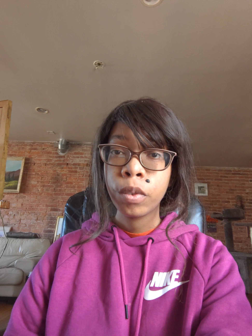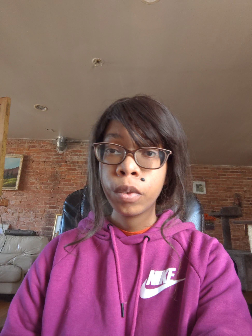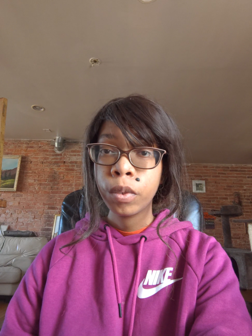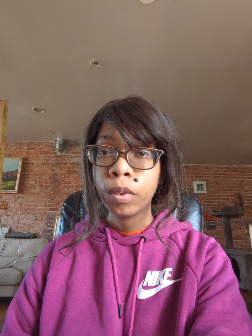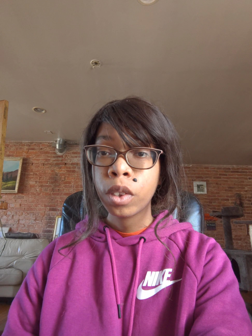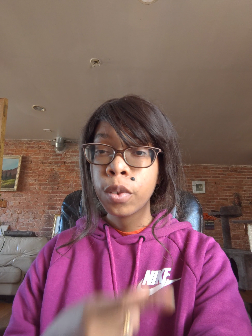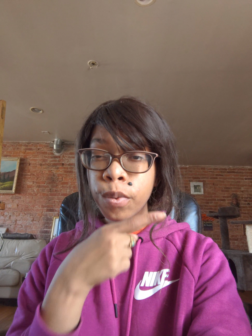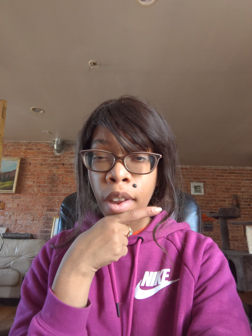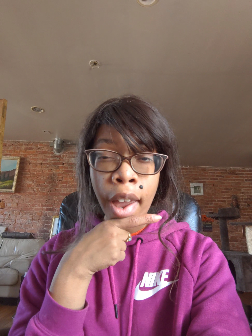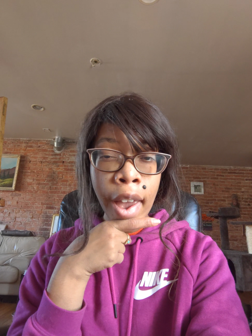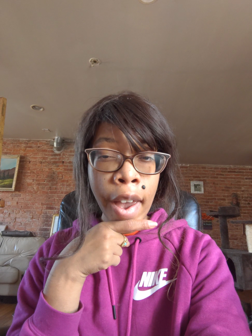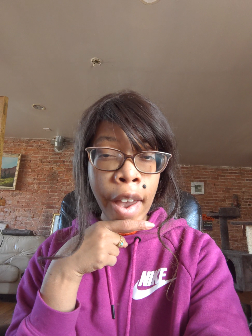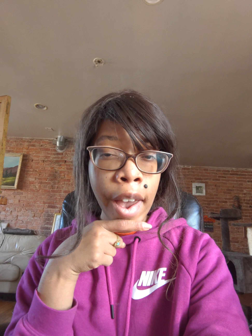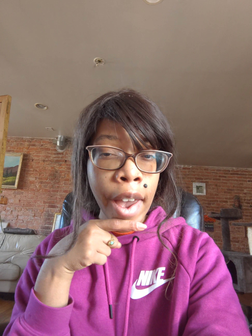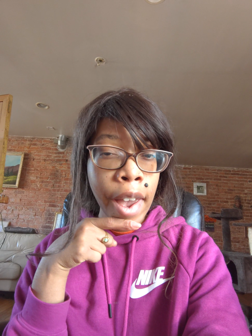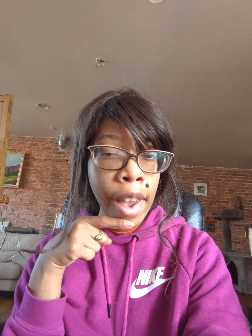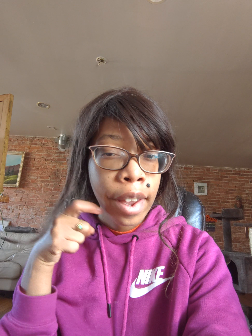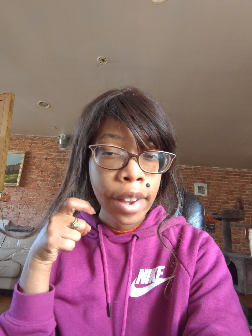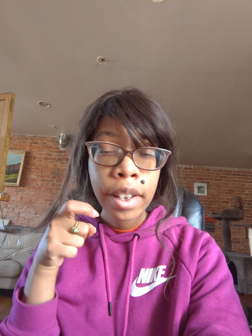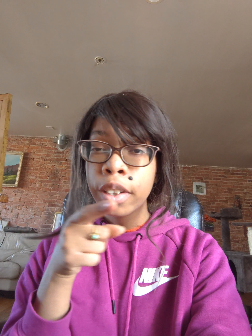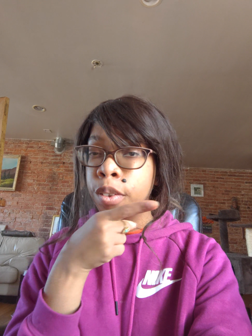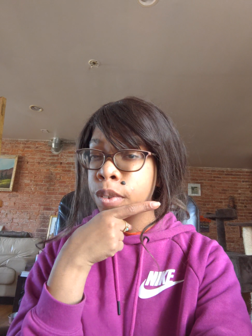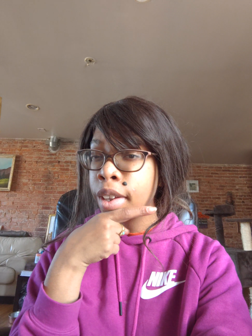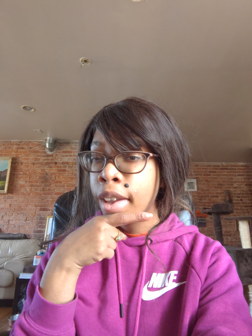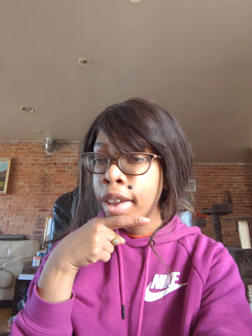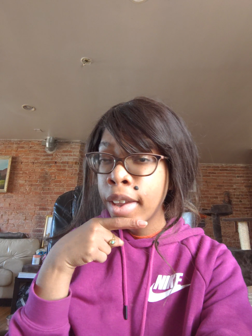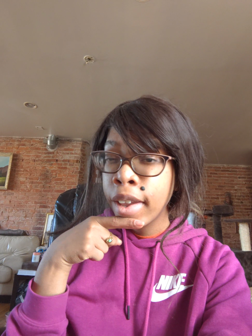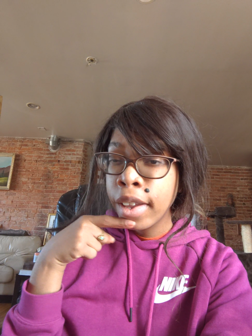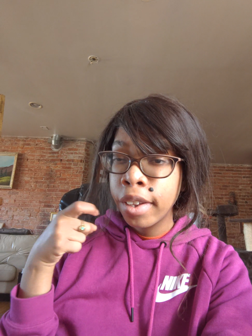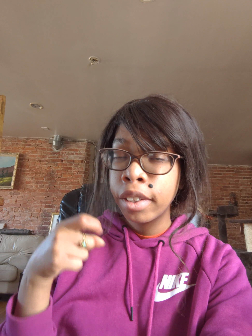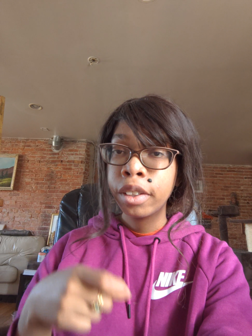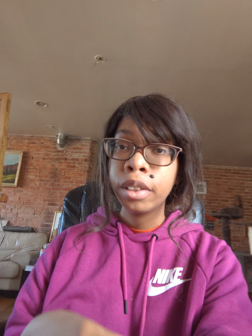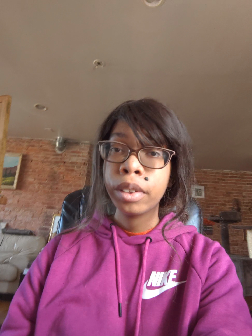dry